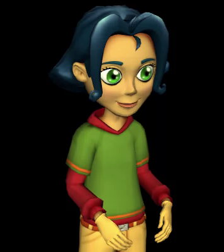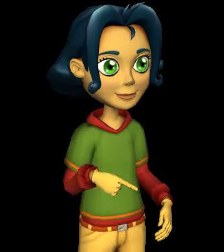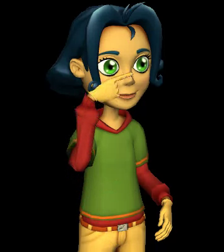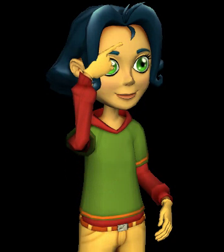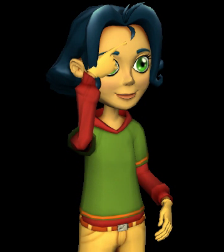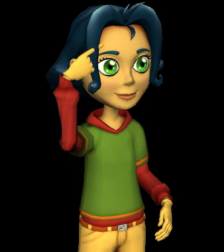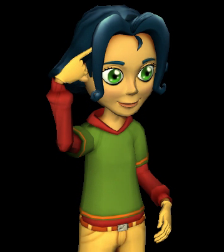ذكي